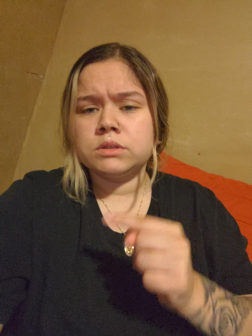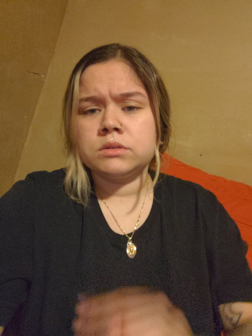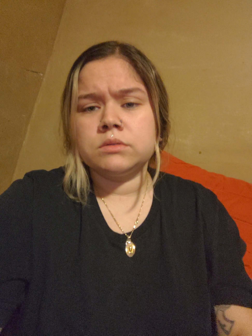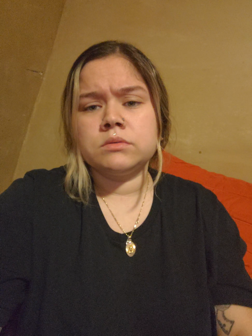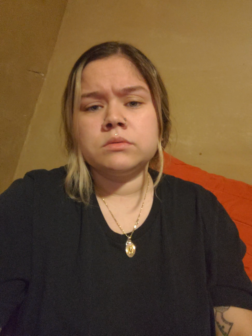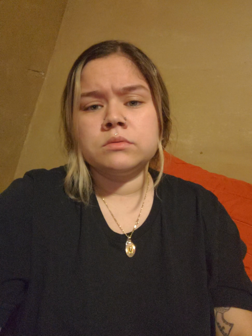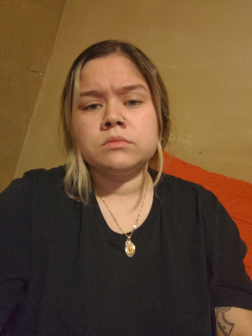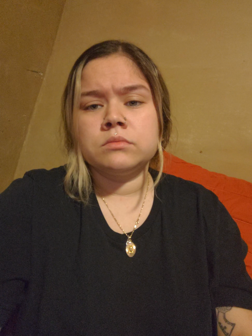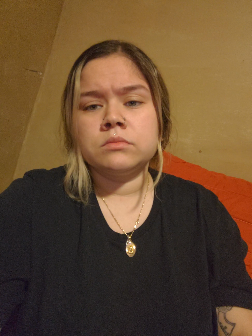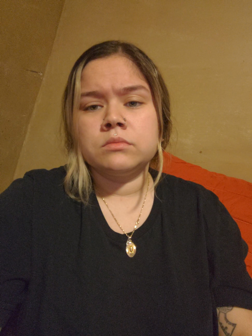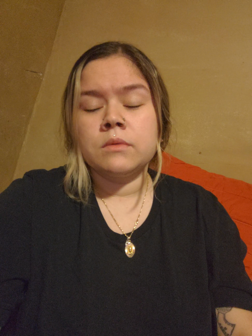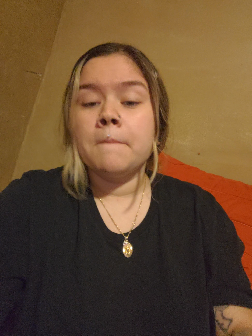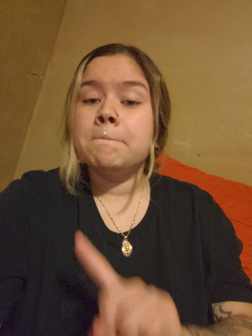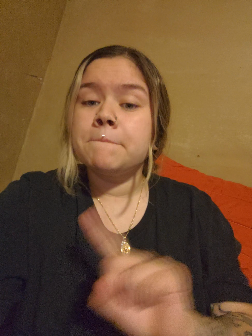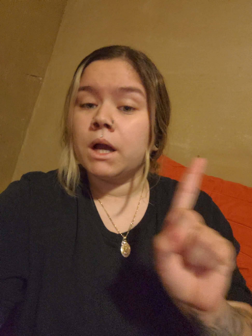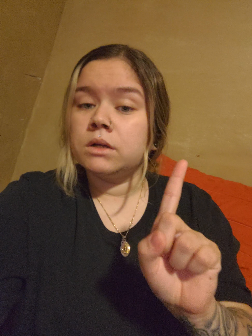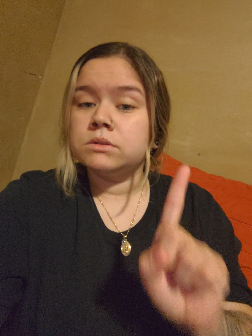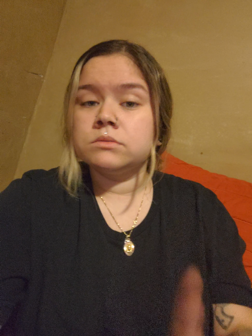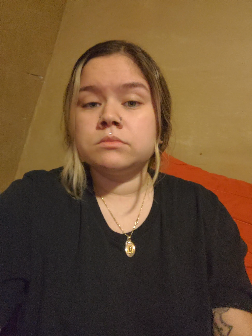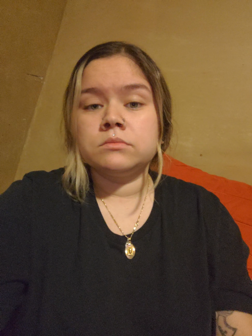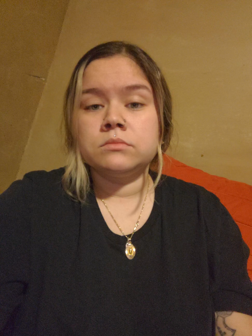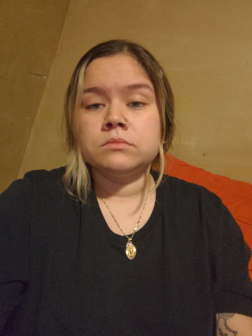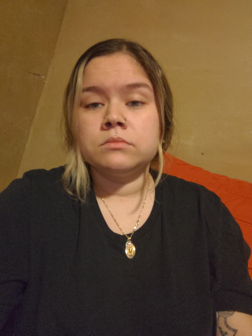but